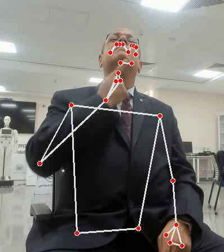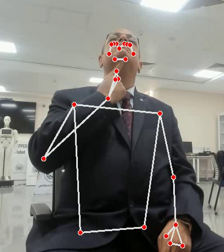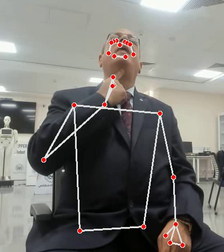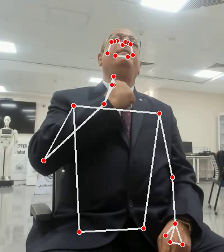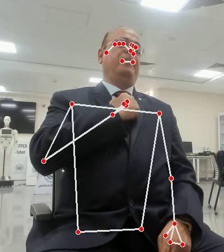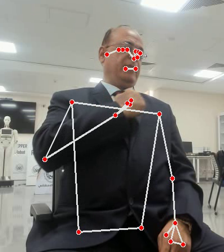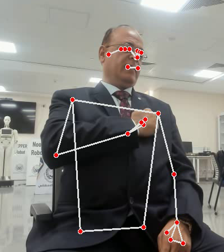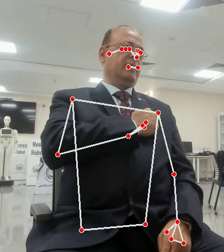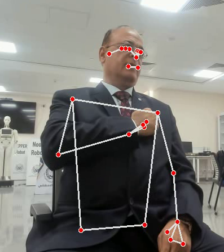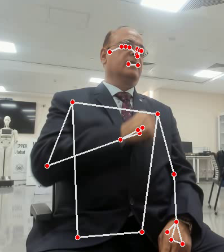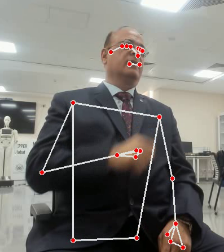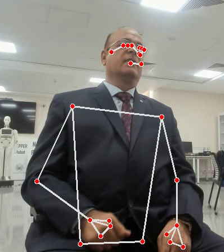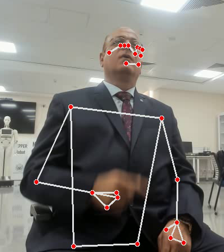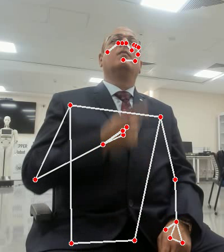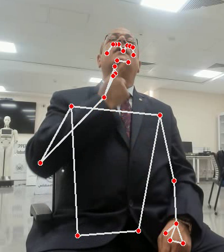bhab